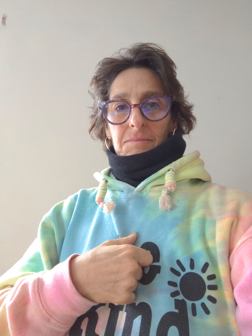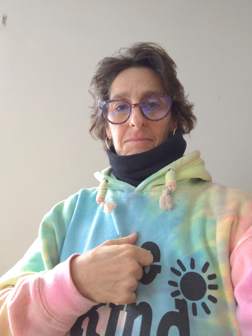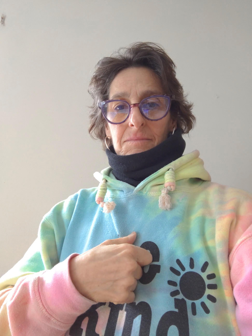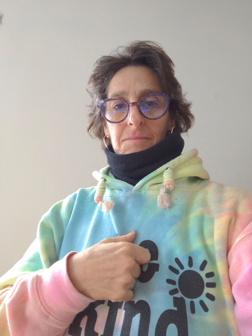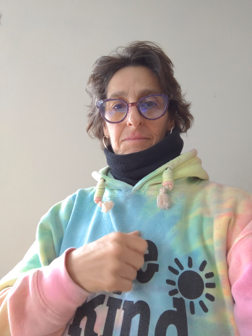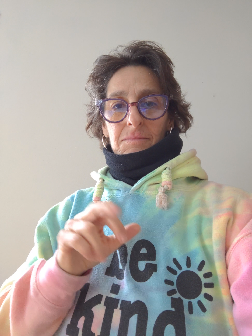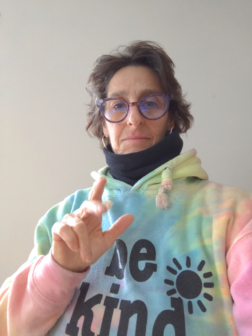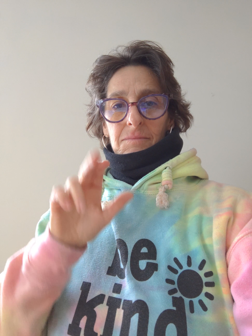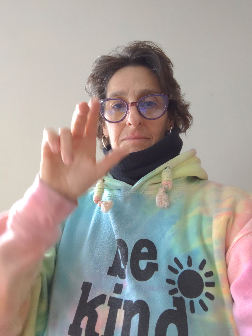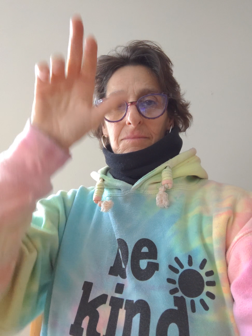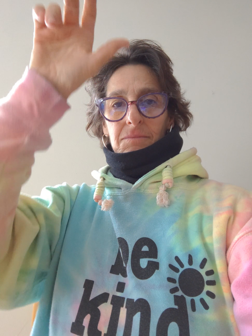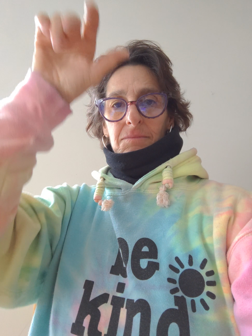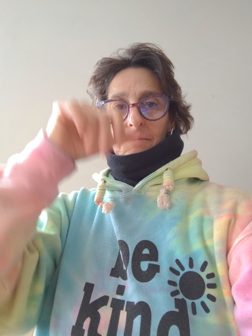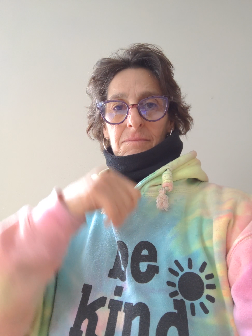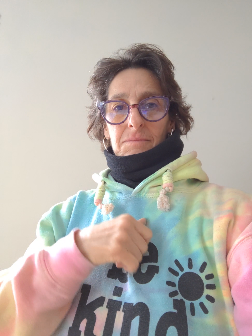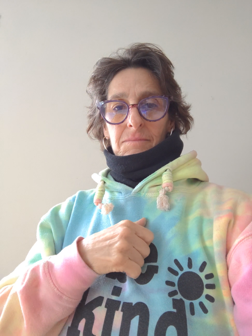stairs